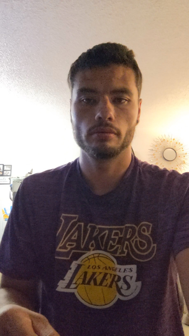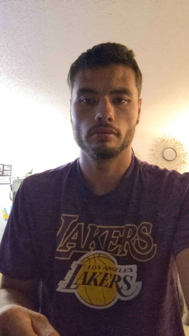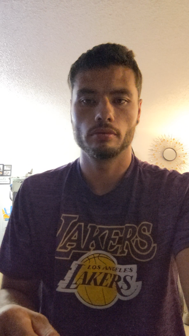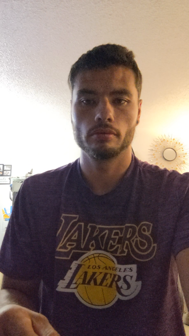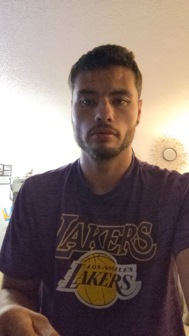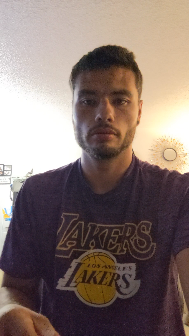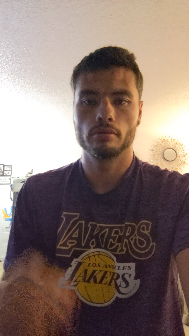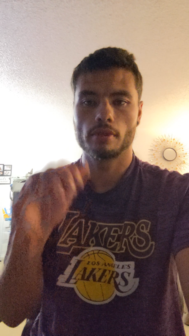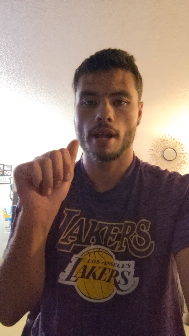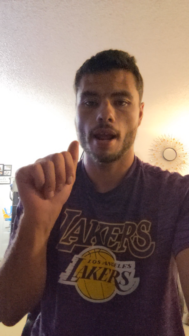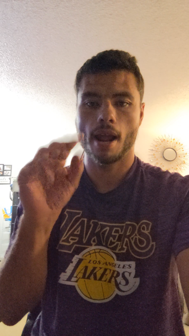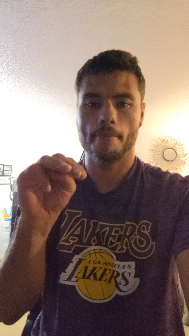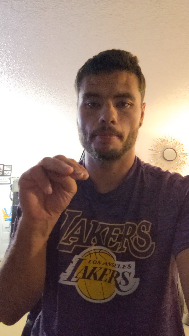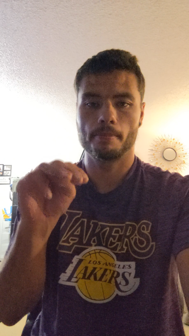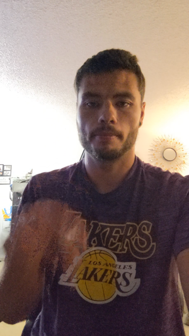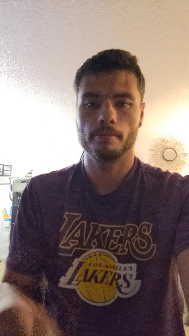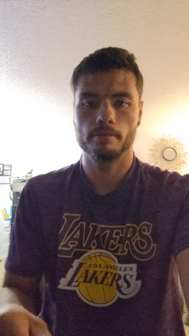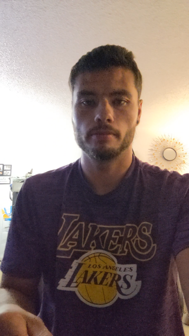am